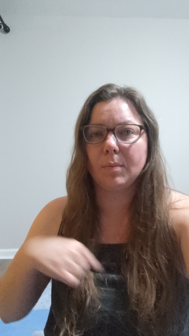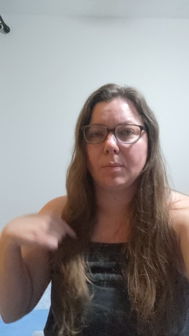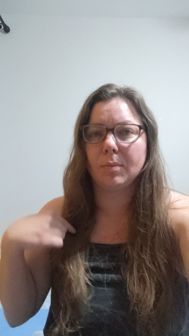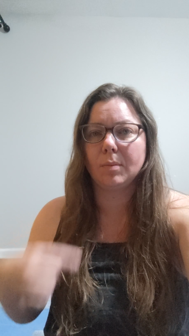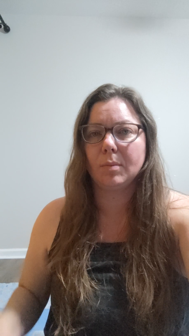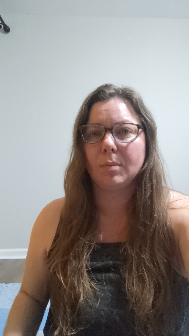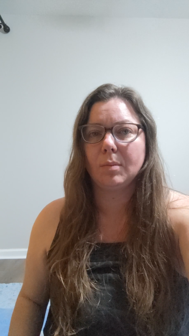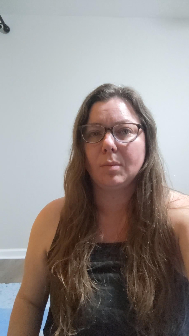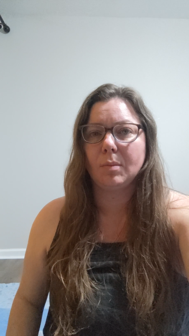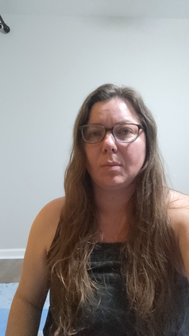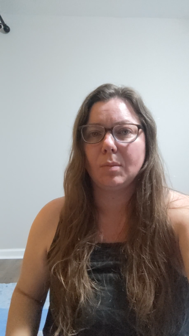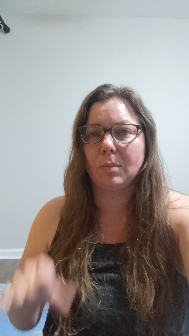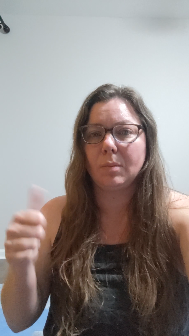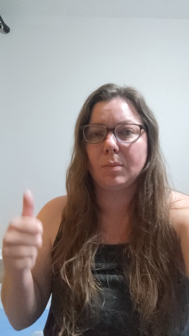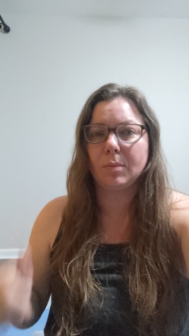other